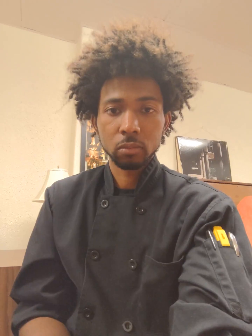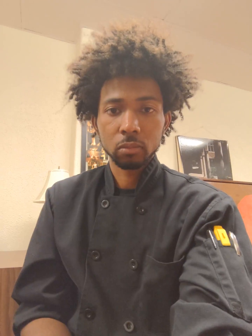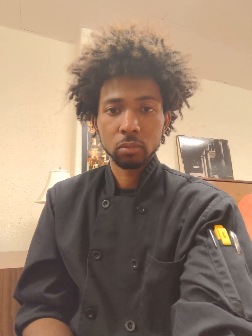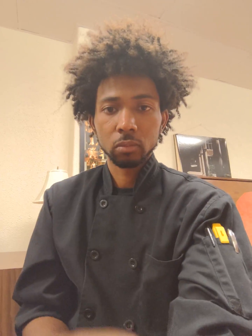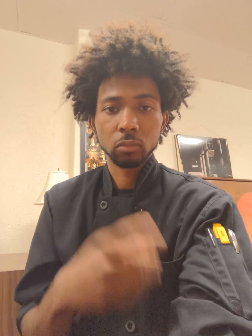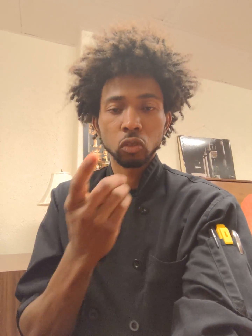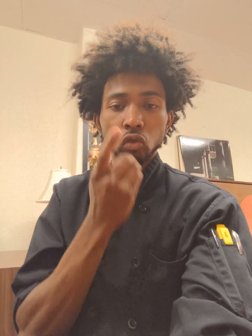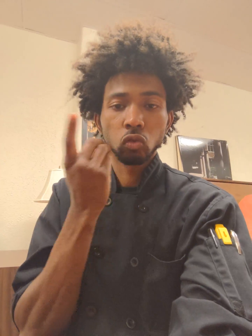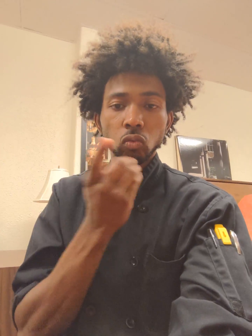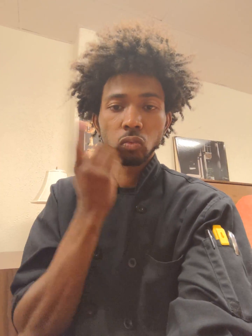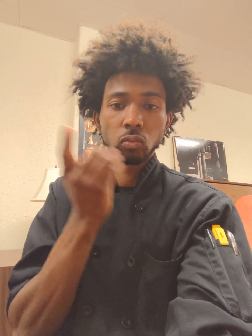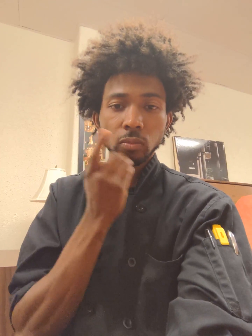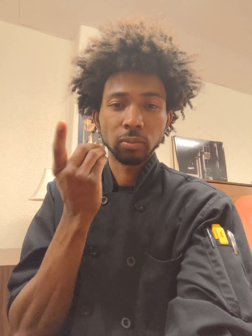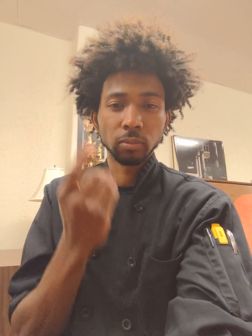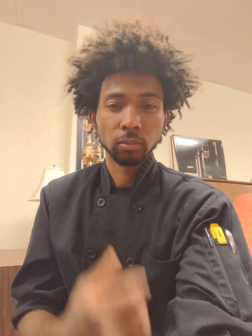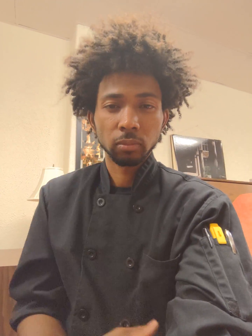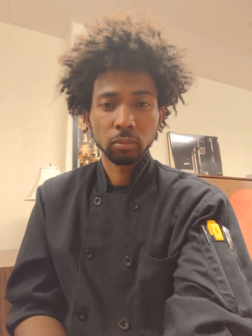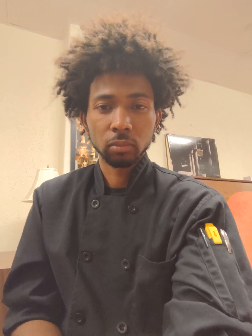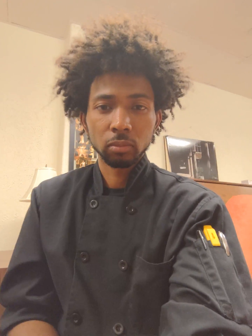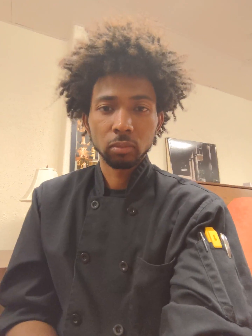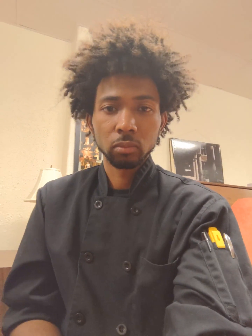dinner